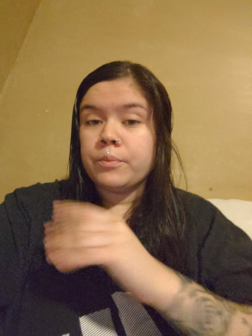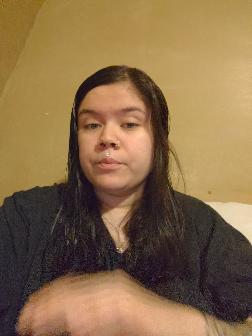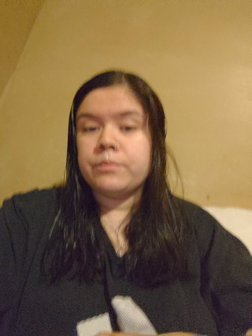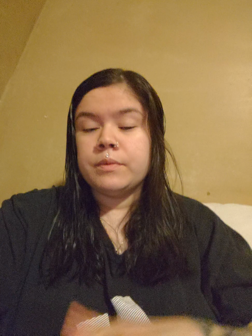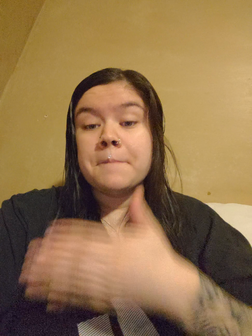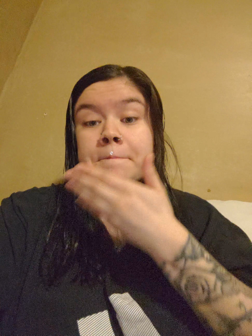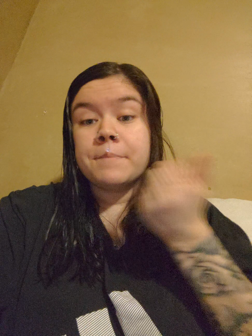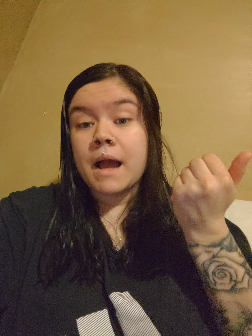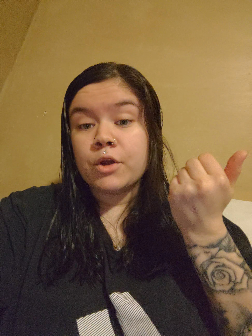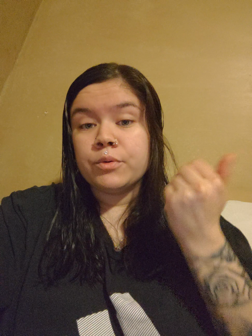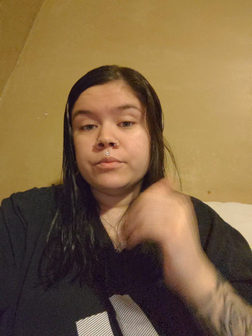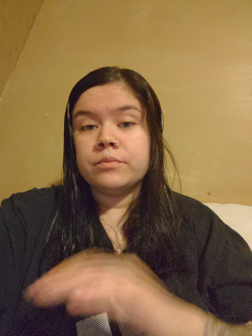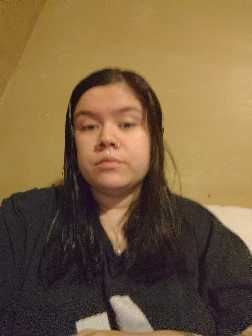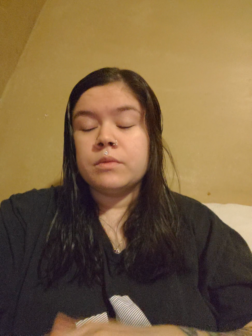better